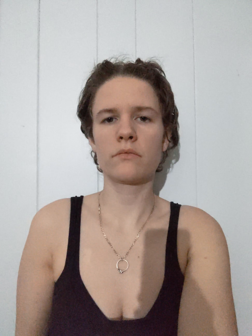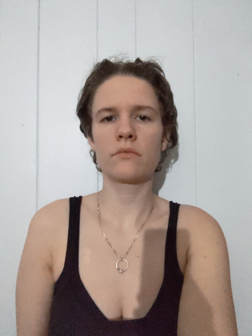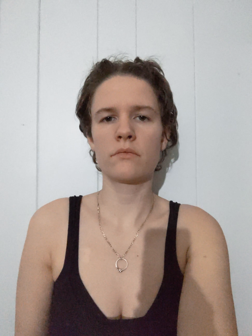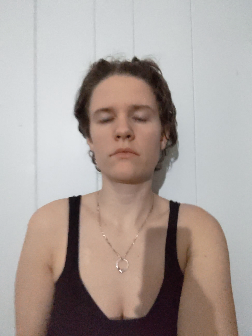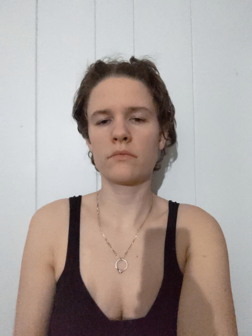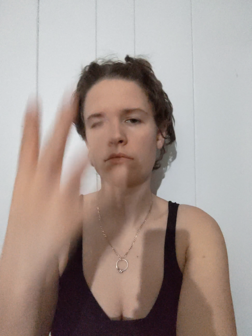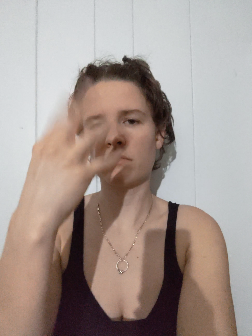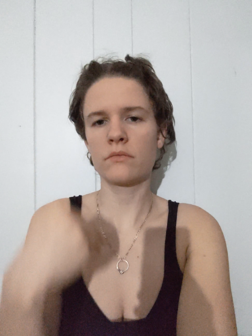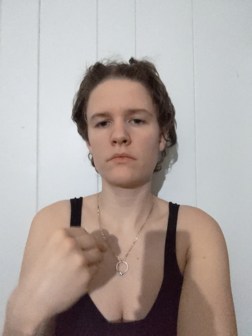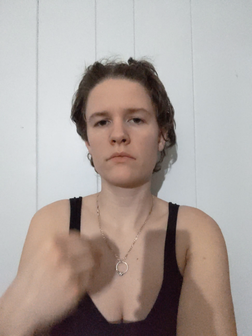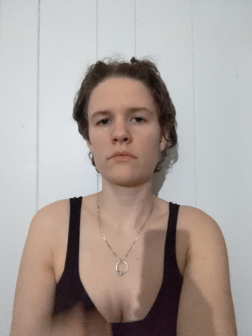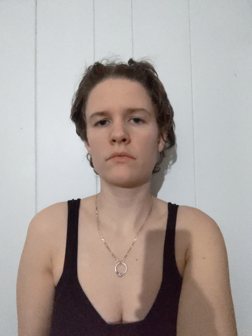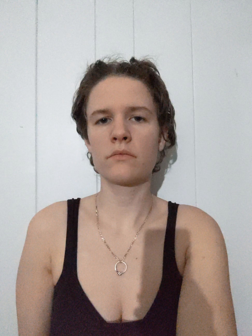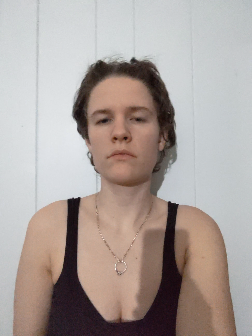nap